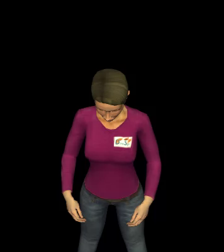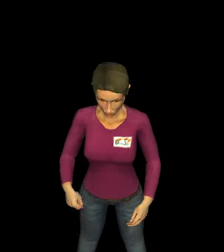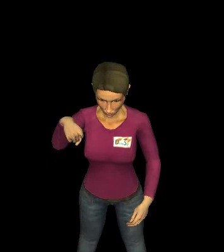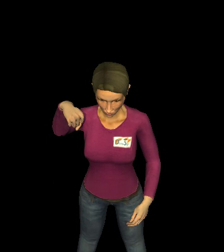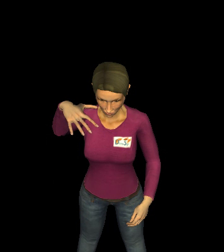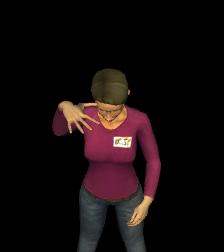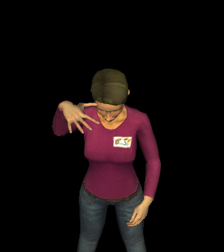ضوء